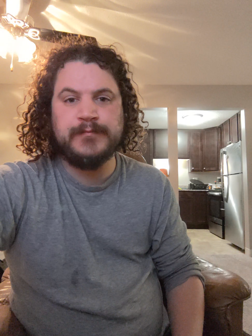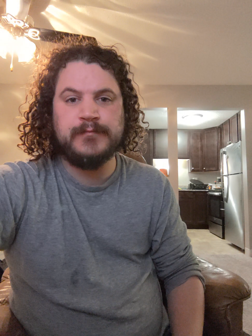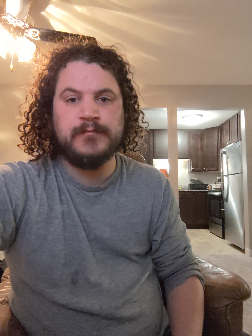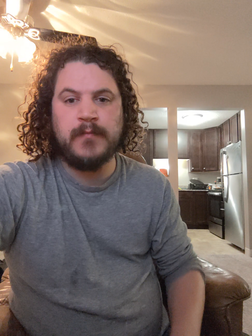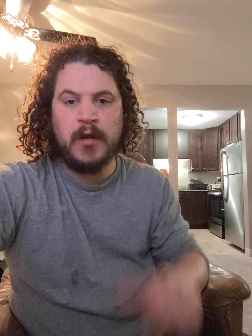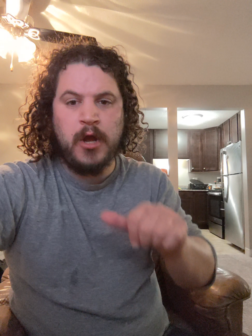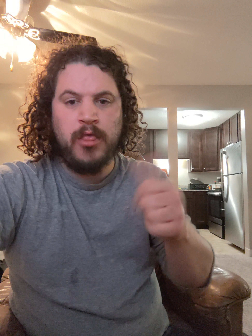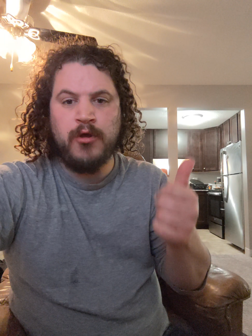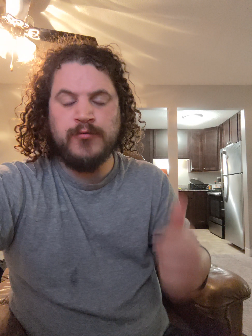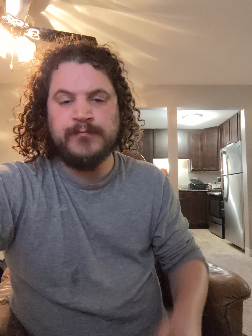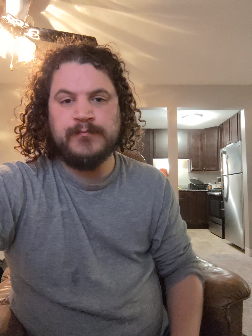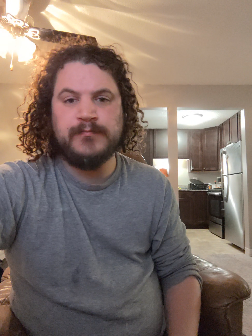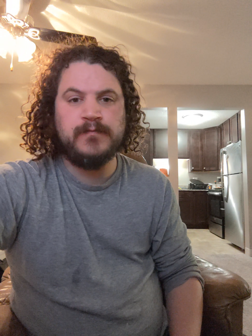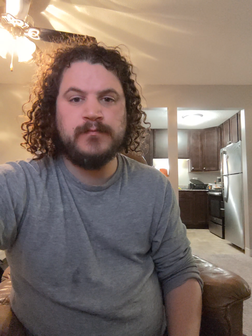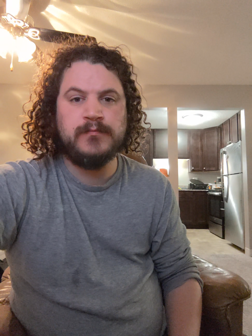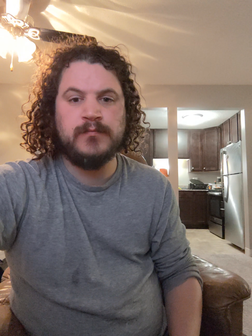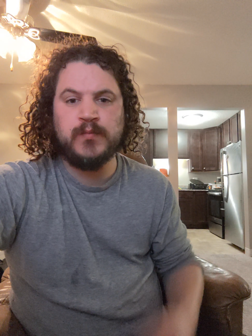another